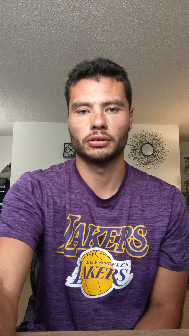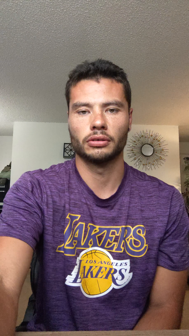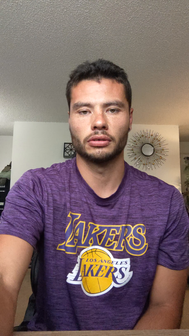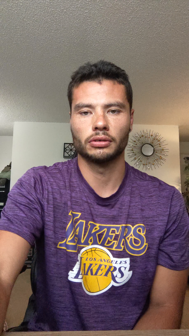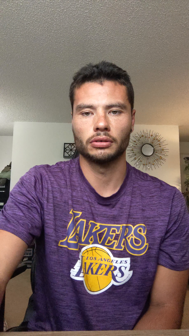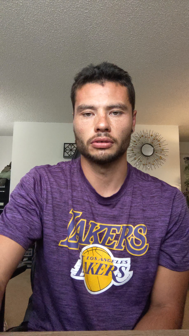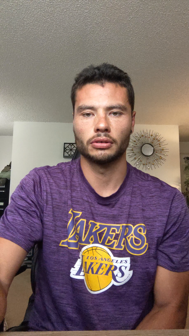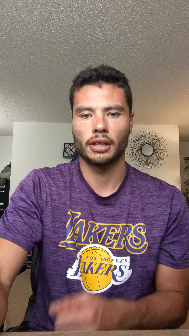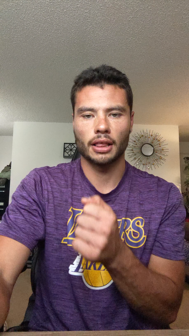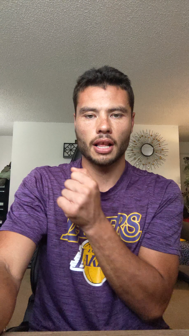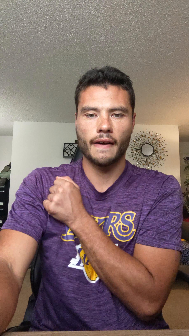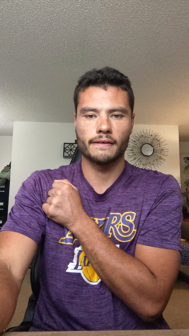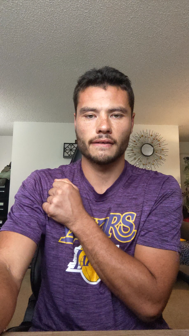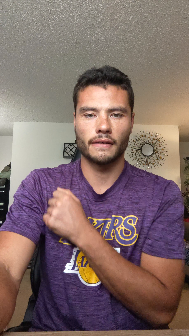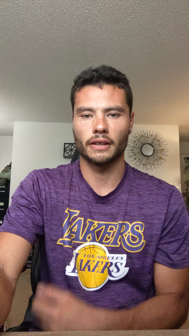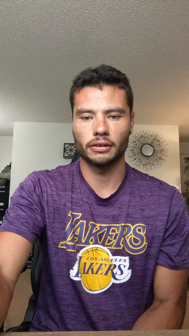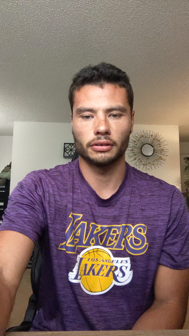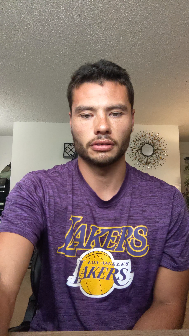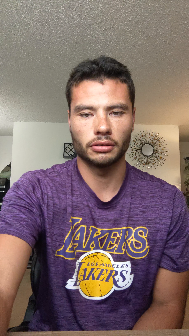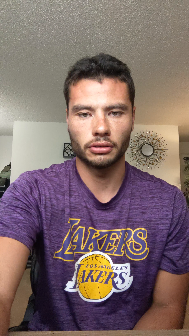love